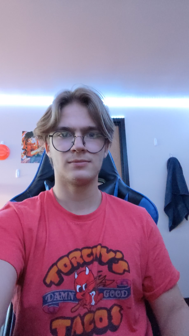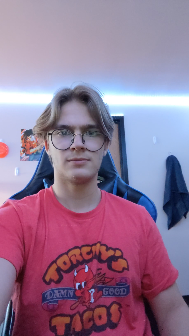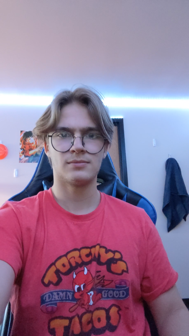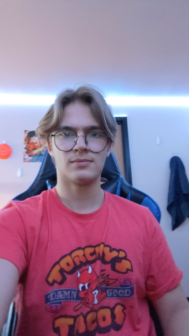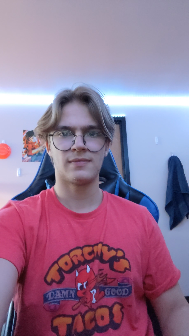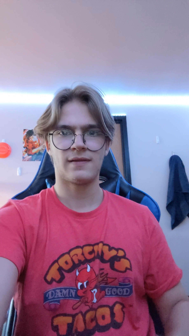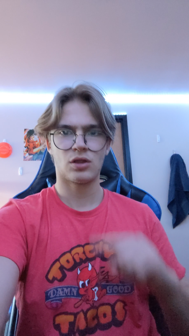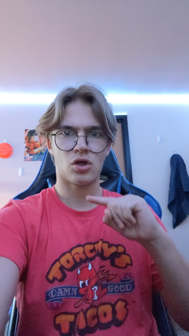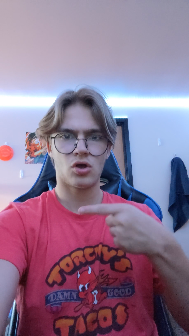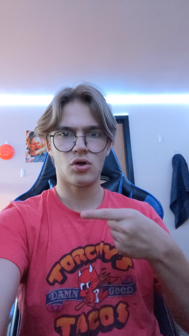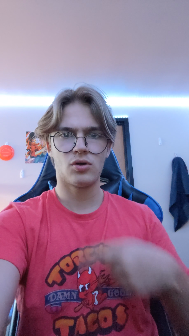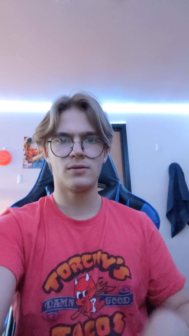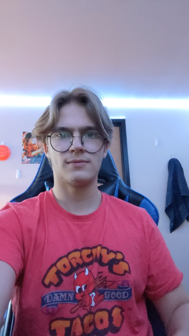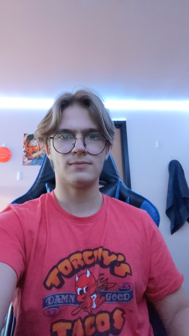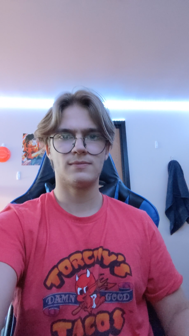hurt